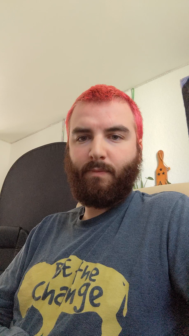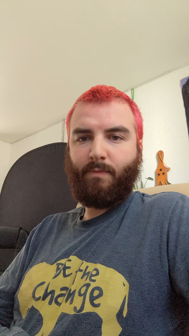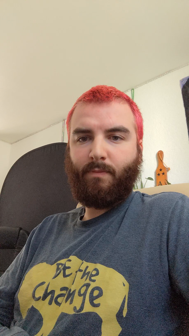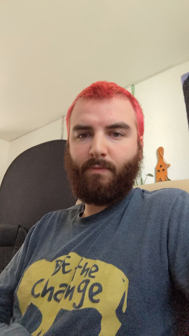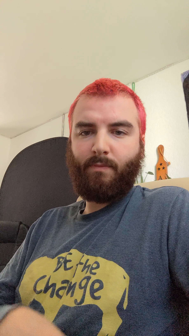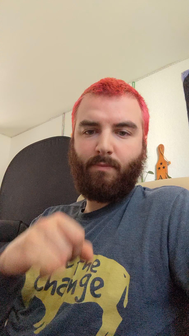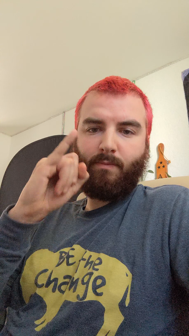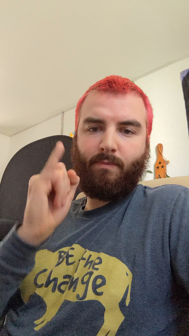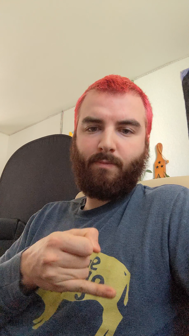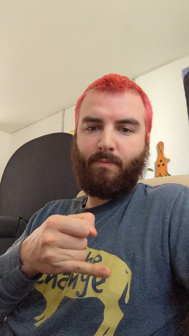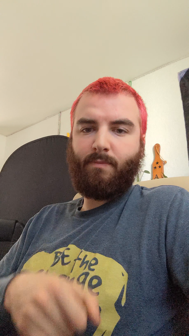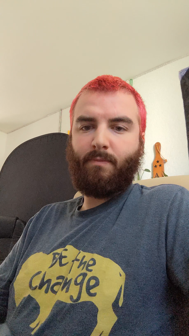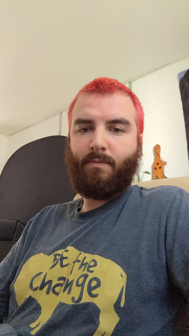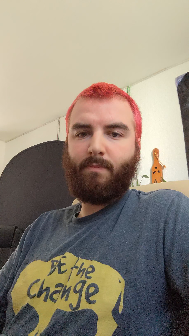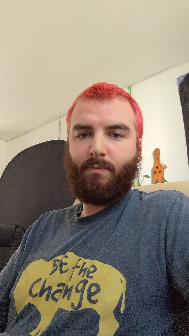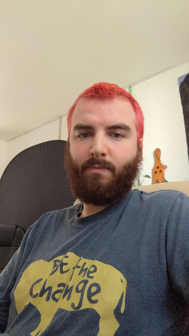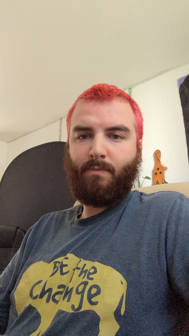last